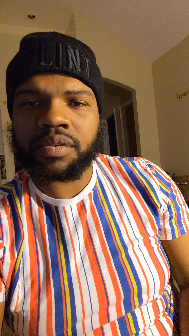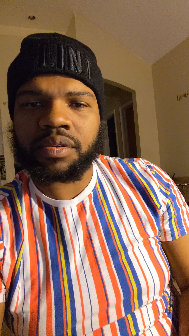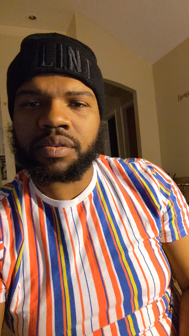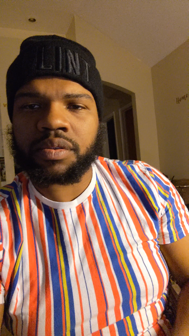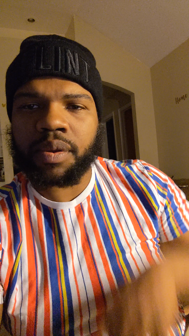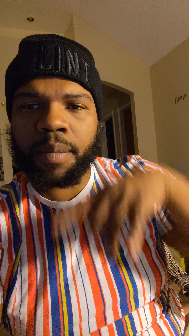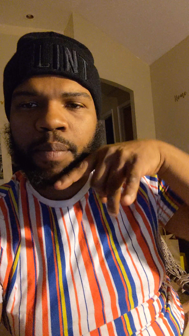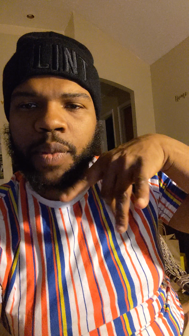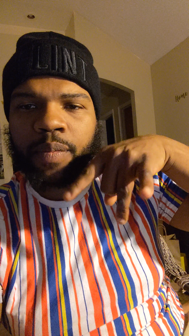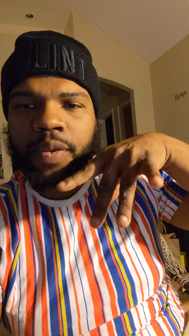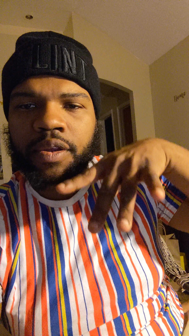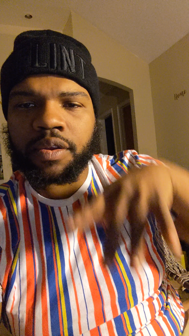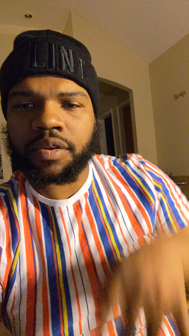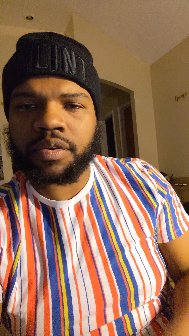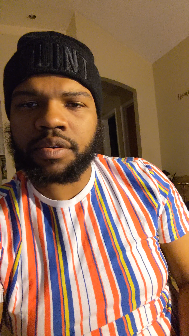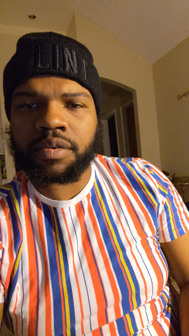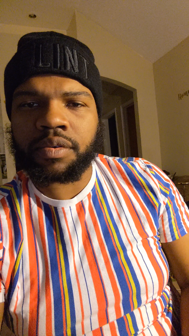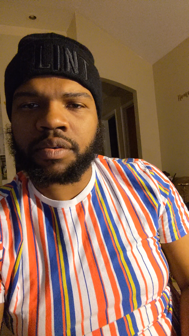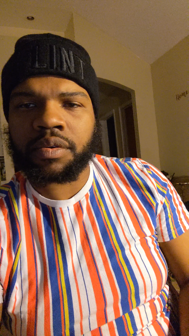pumpkin